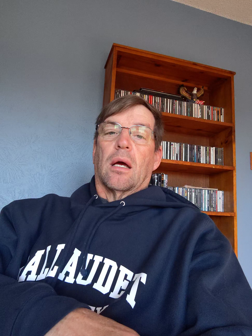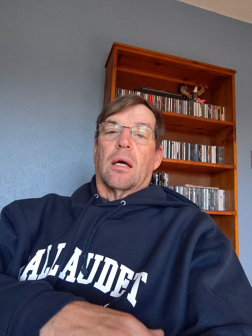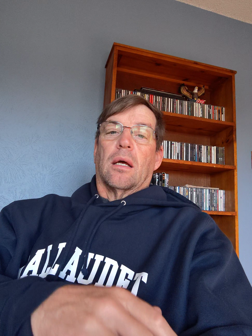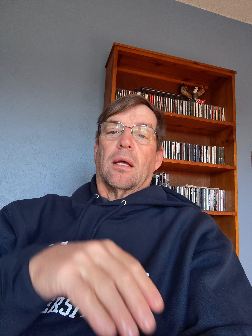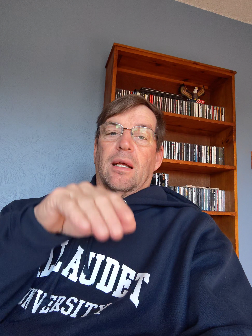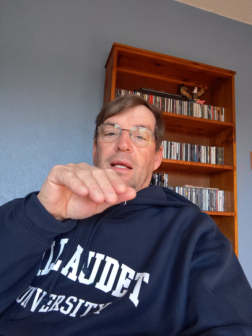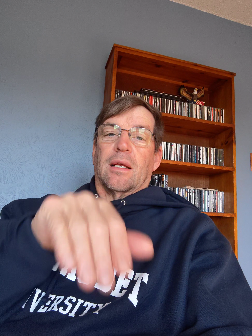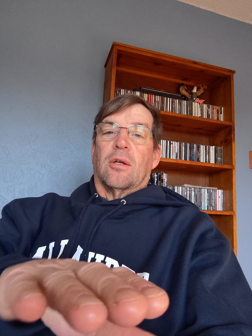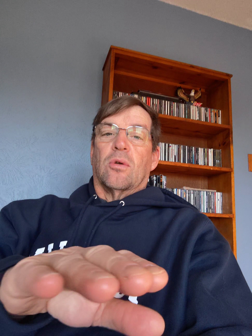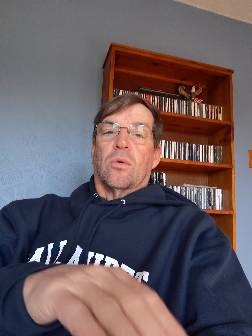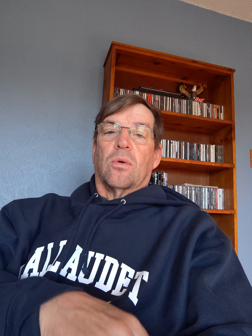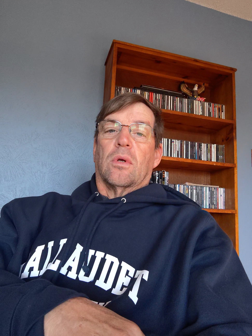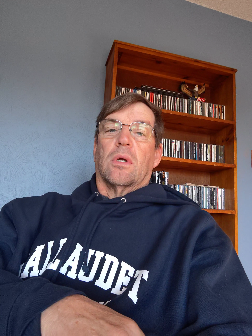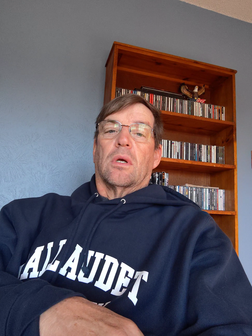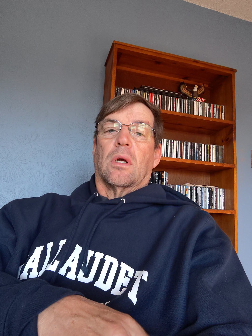into